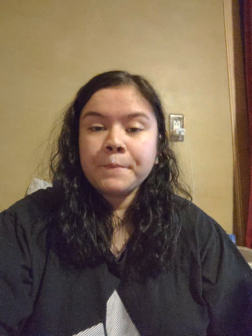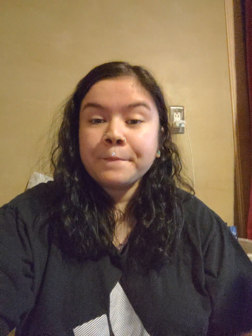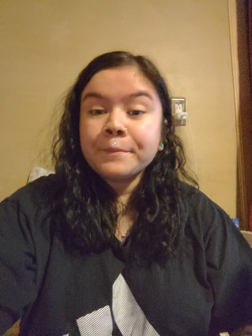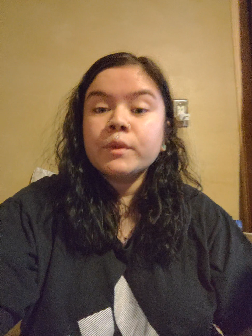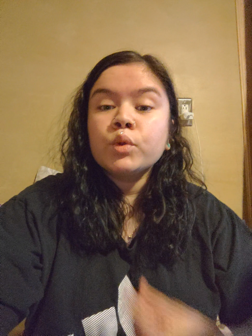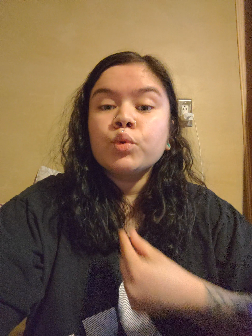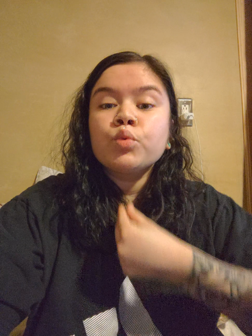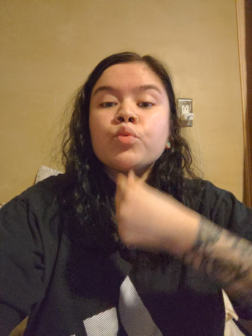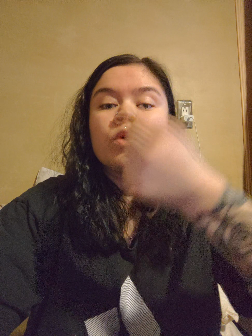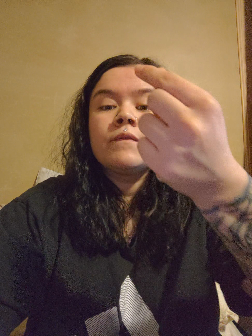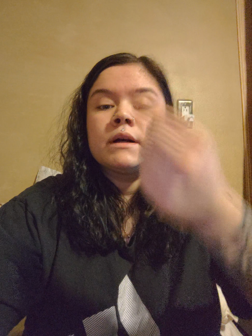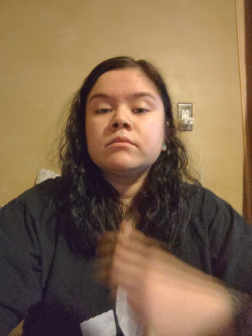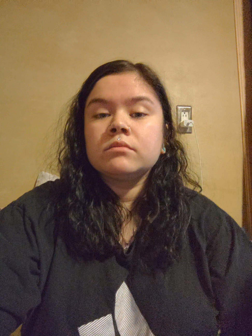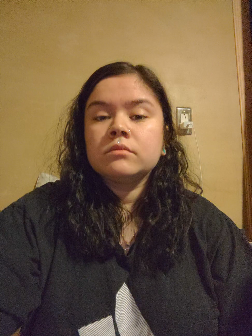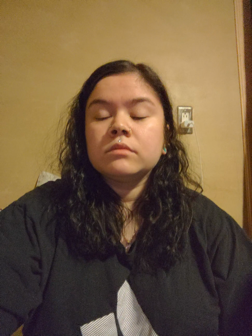giraffe